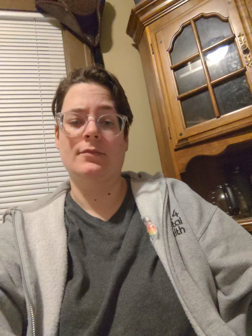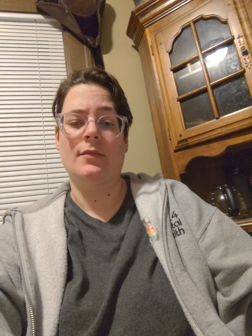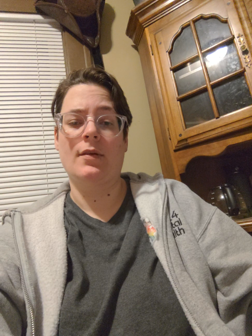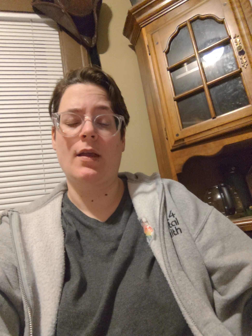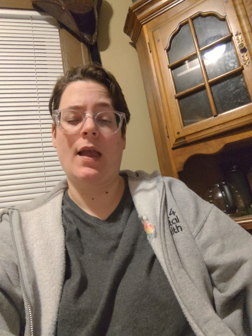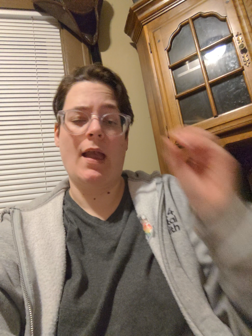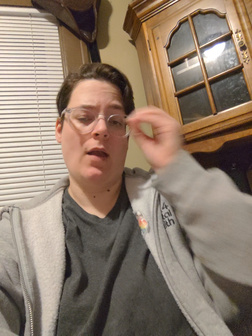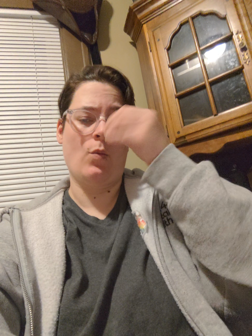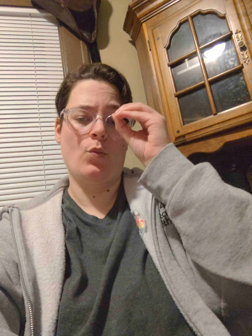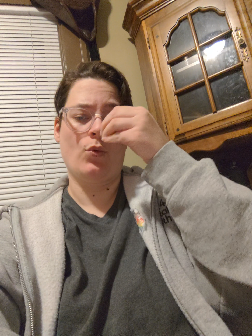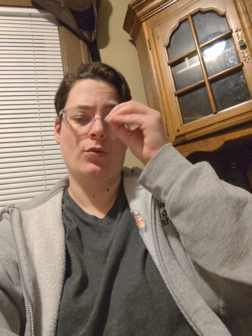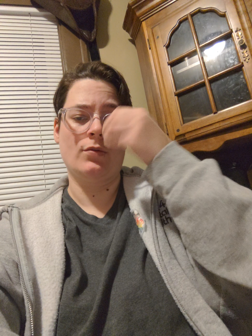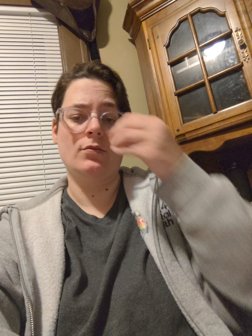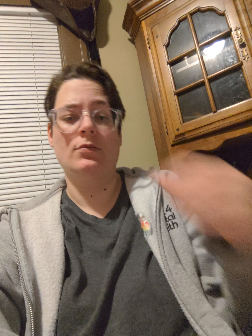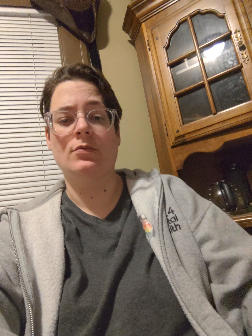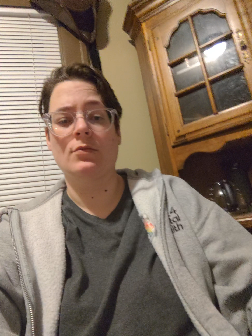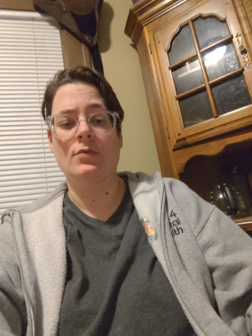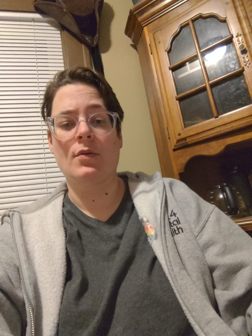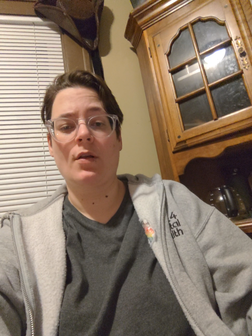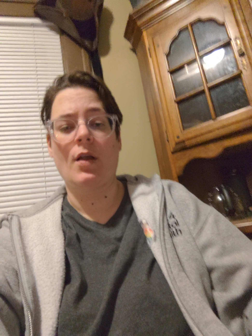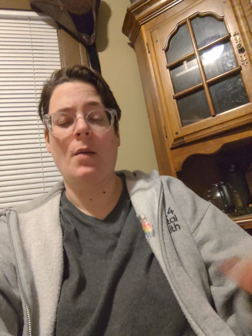owl